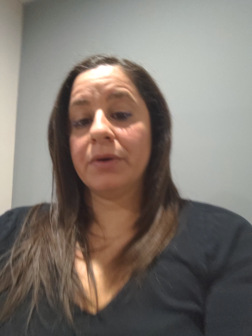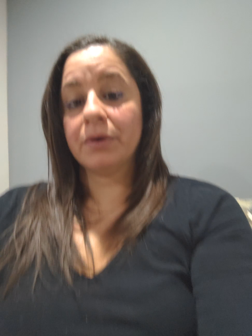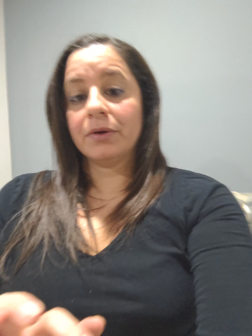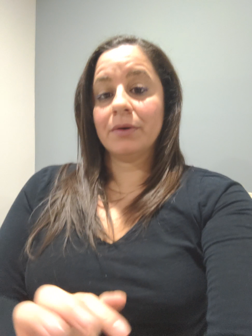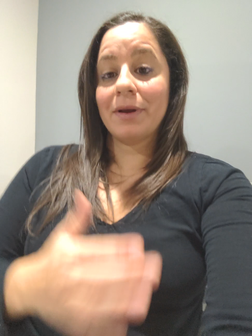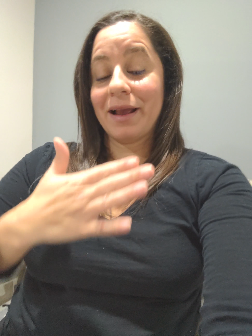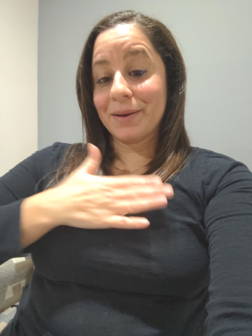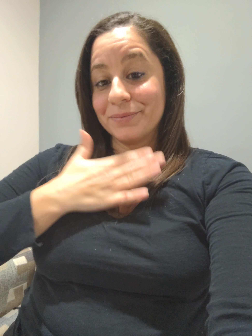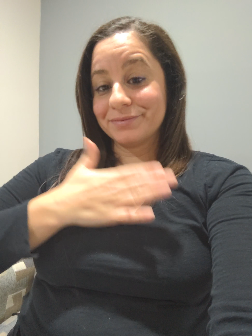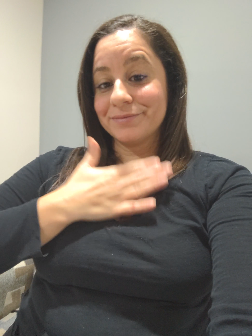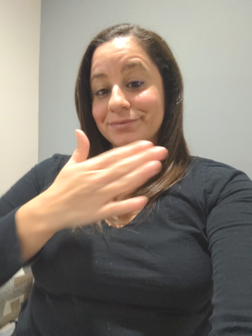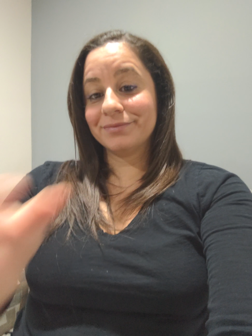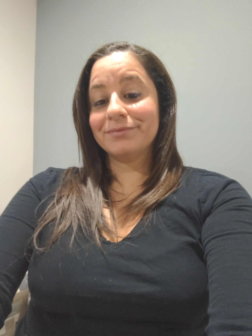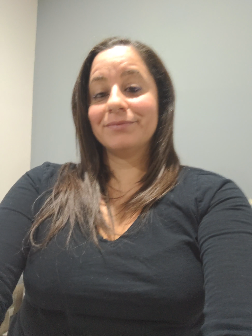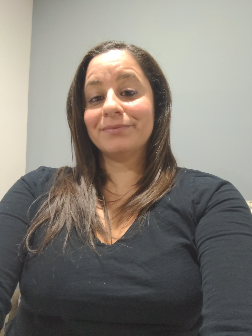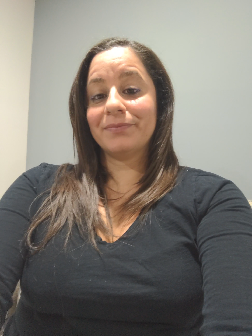happy